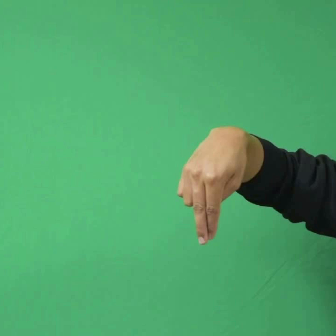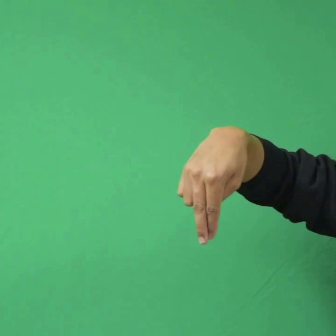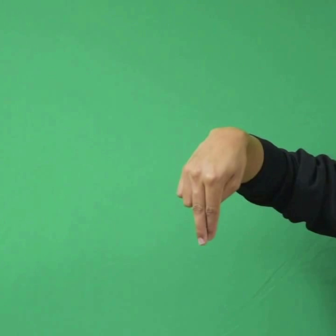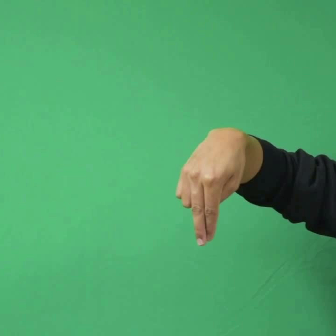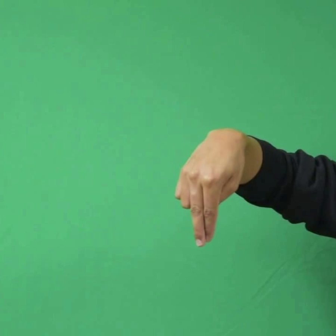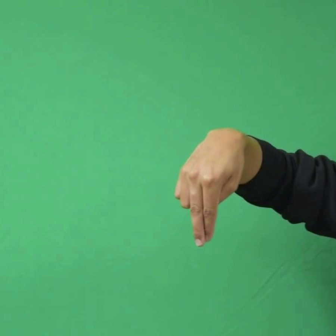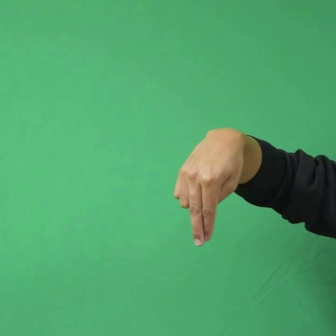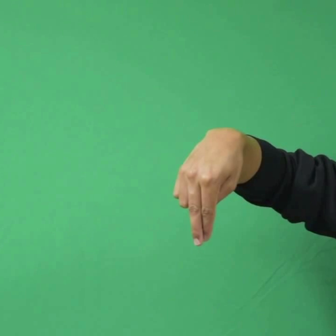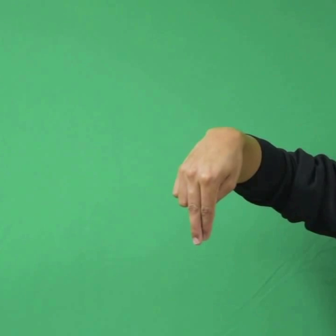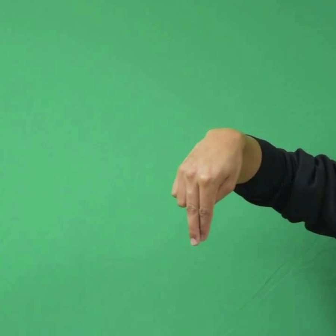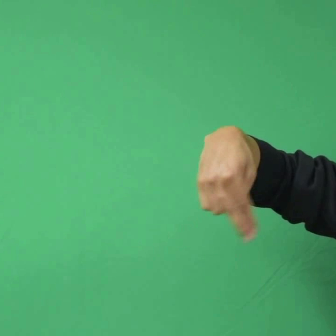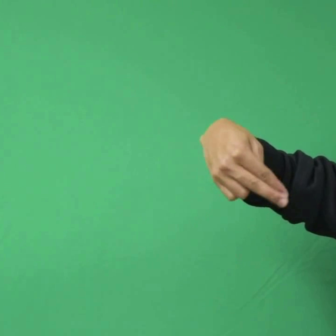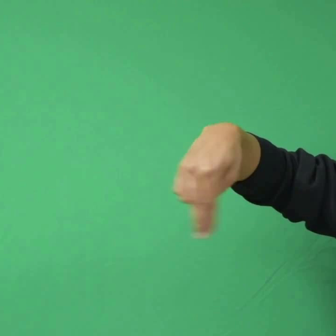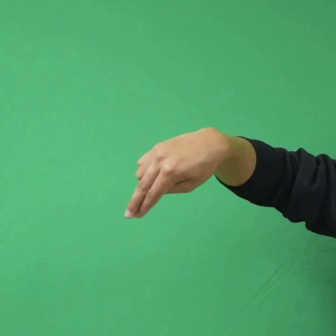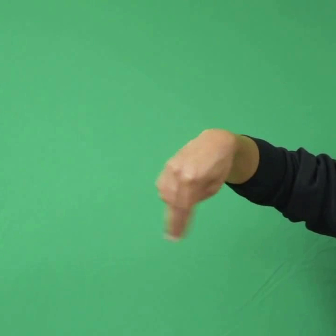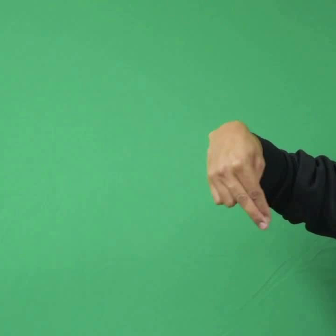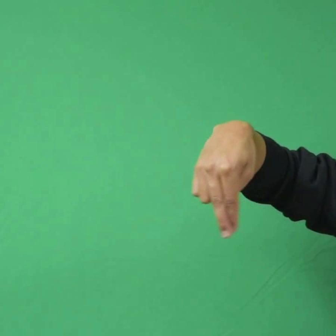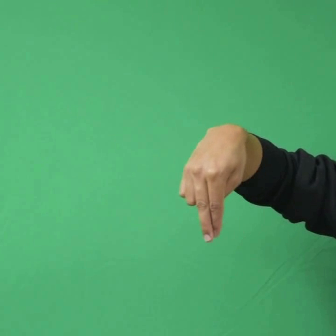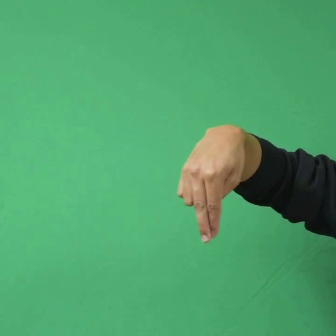Ñ